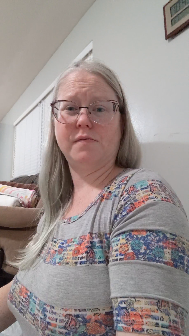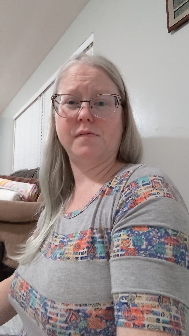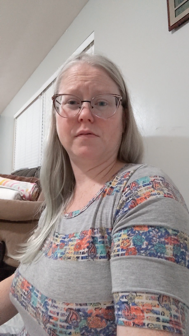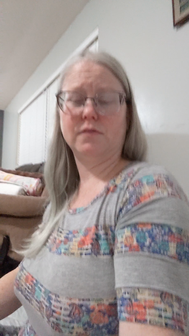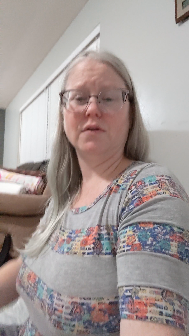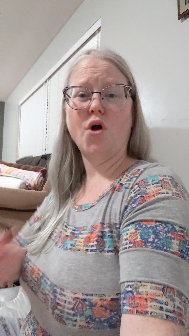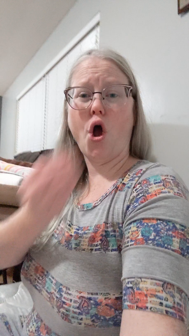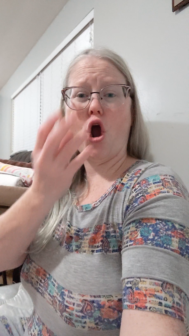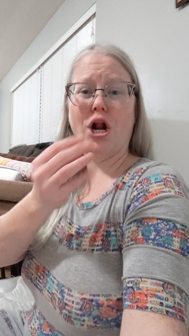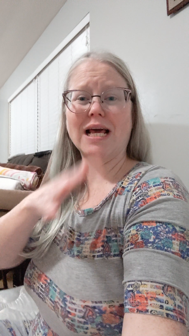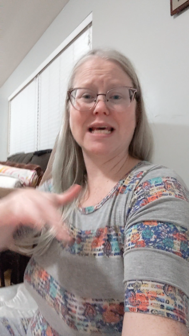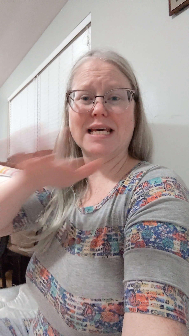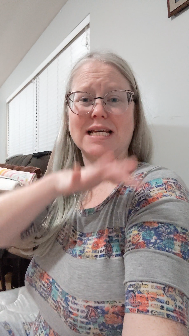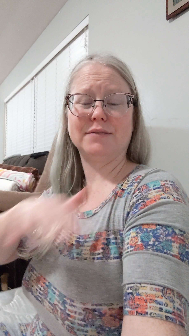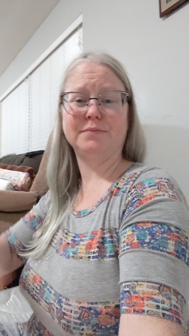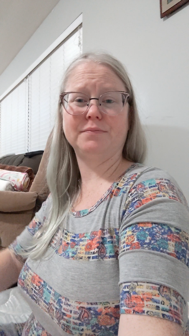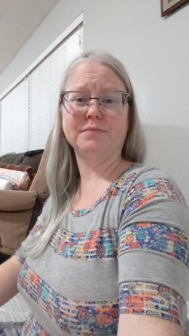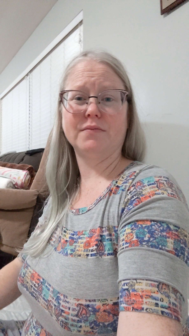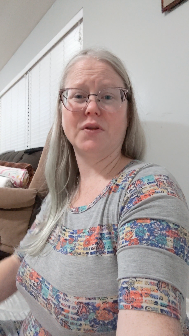garden